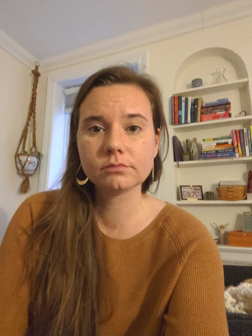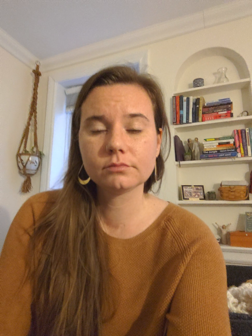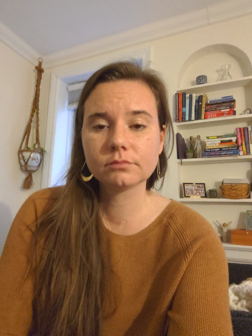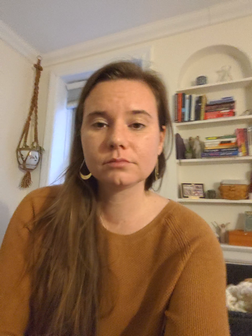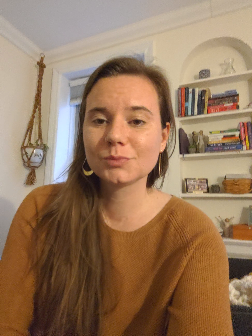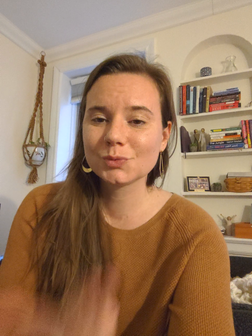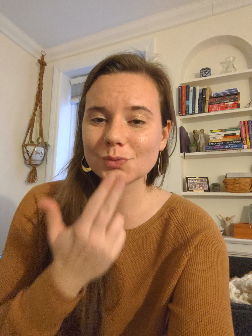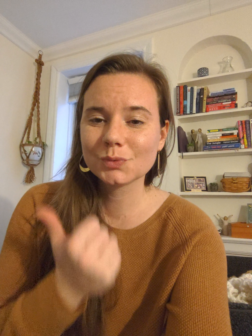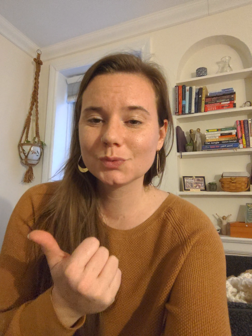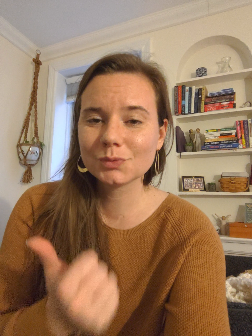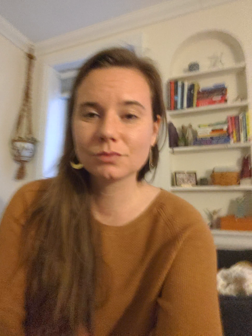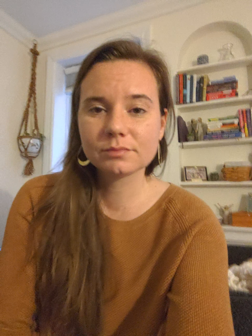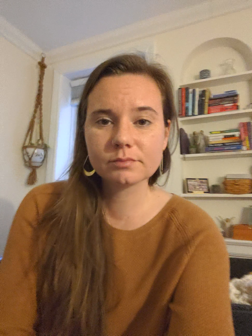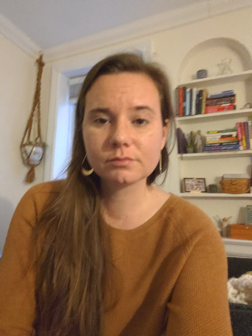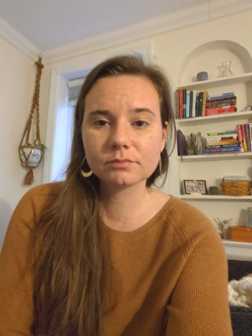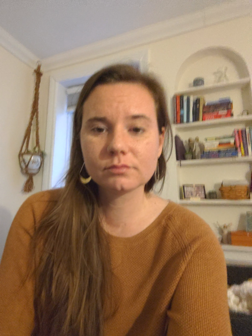cute